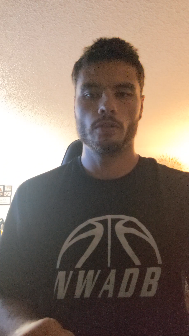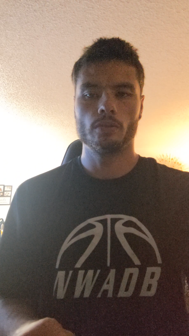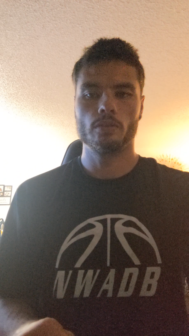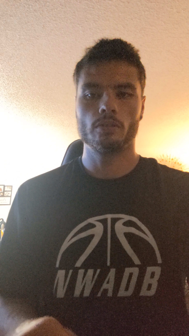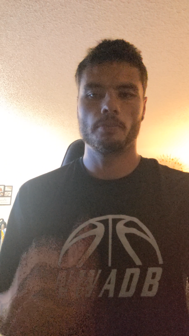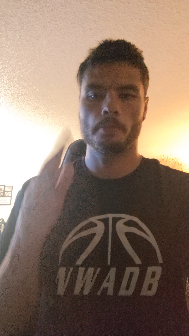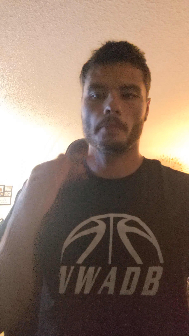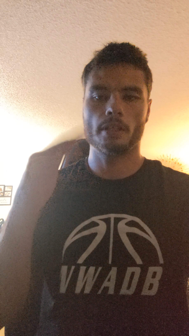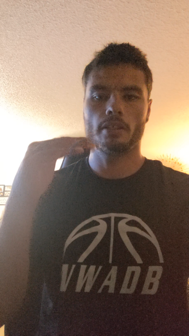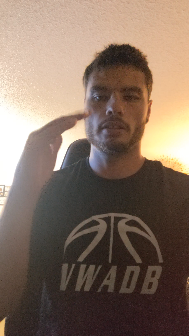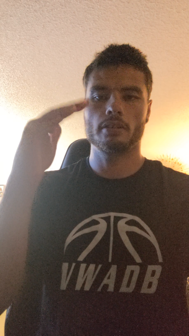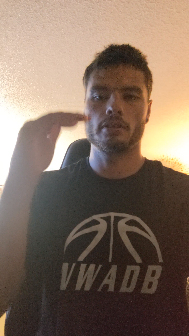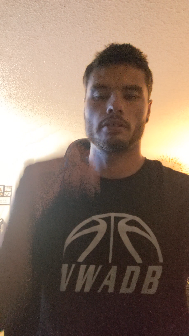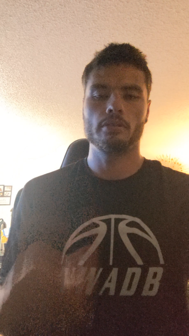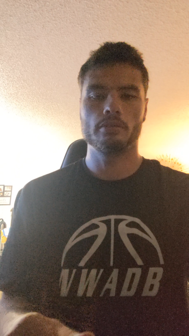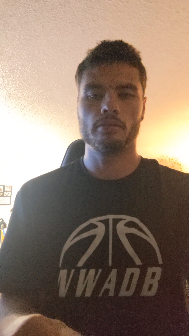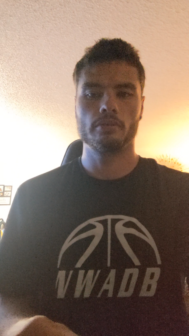build